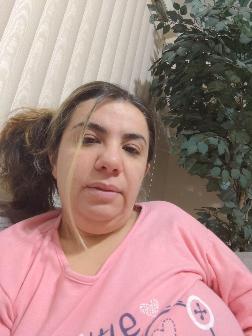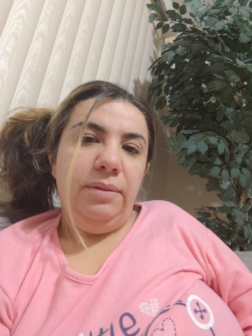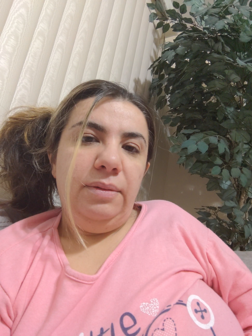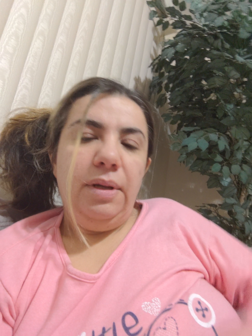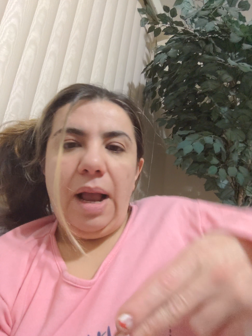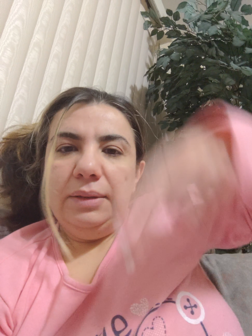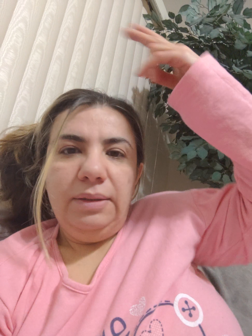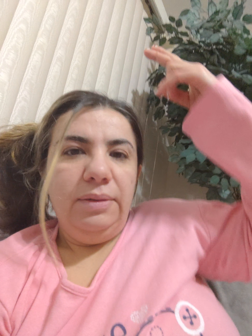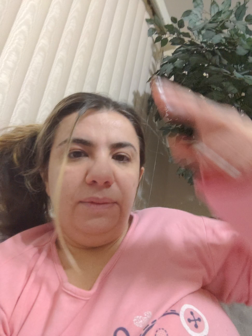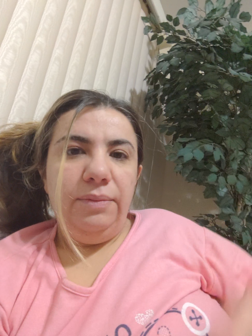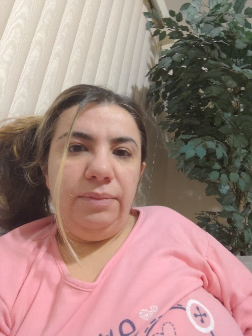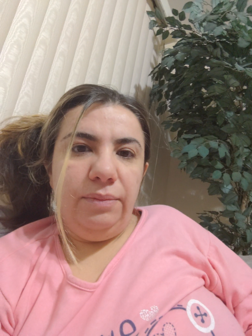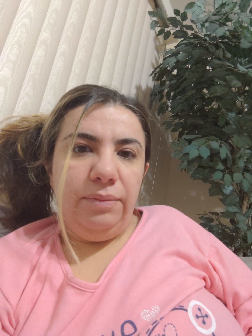high